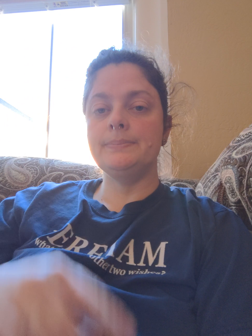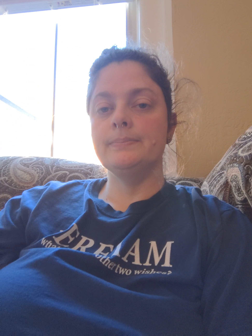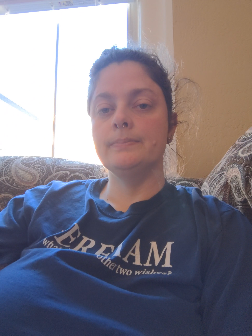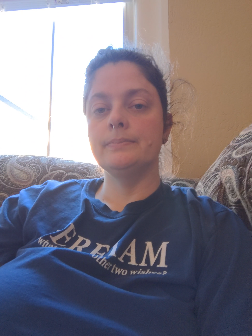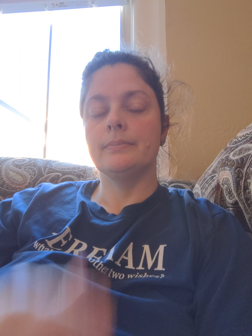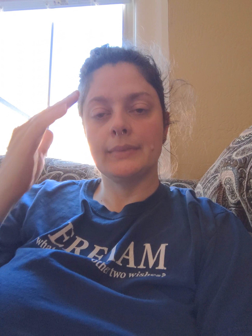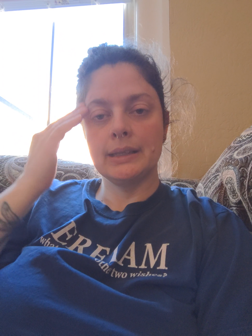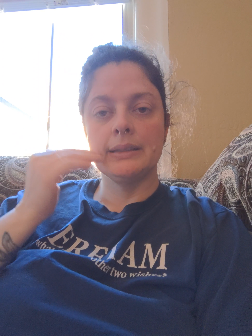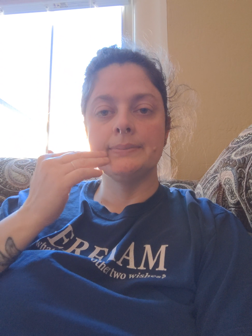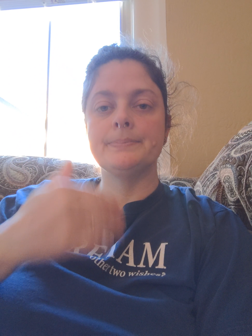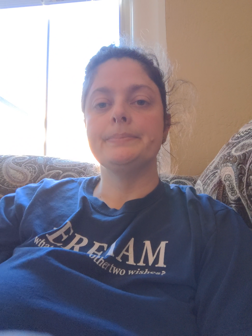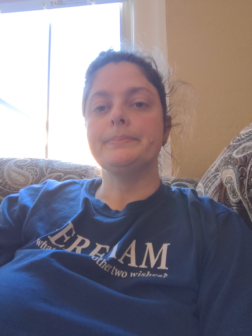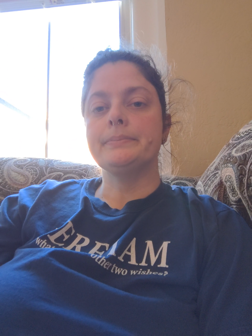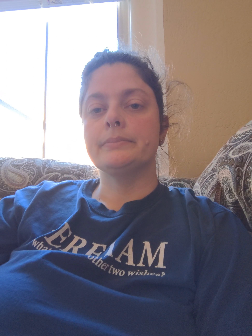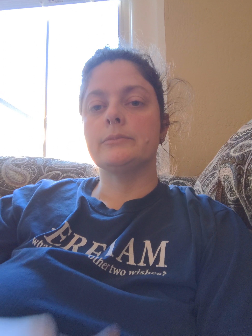head